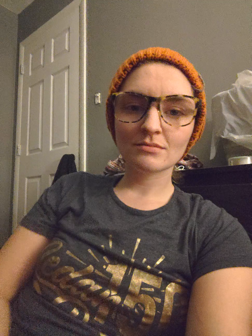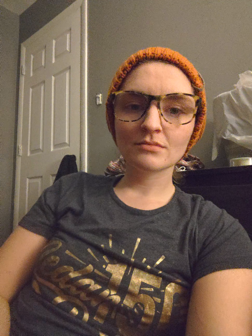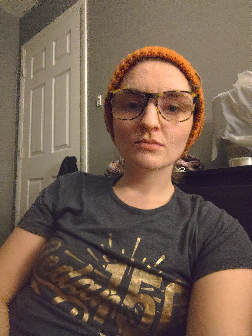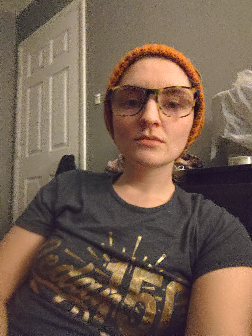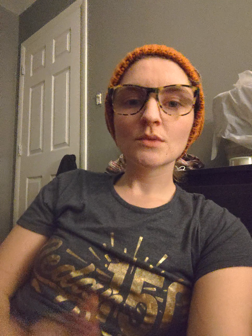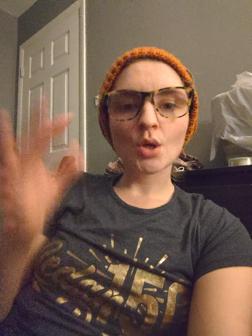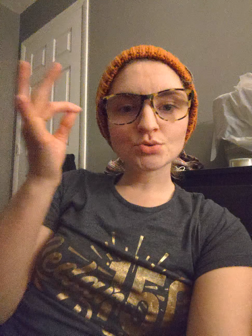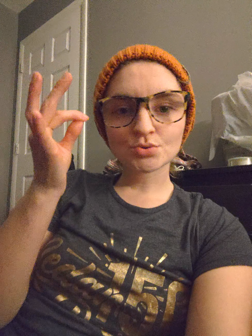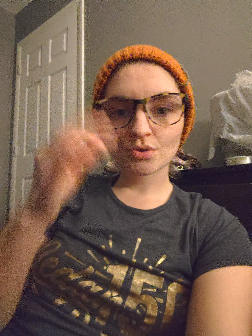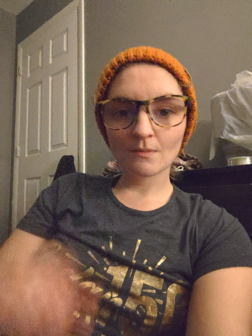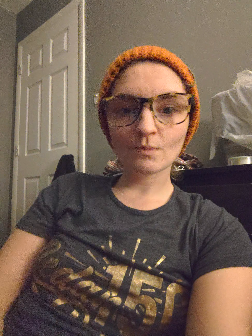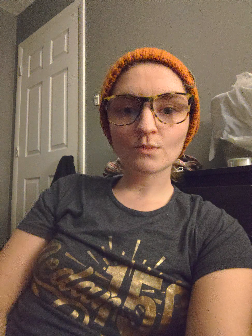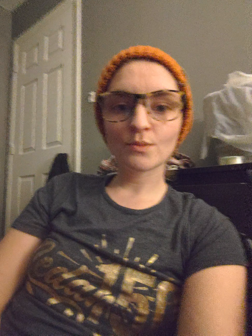hair